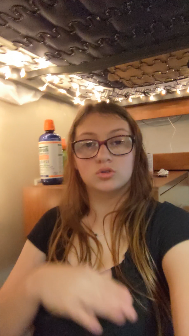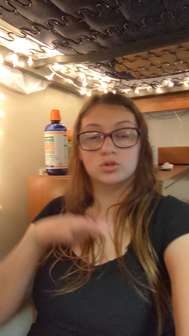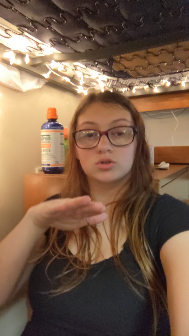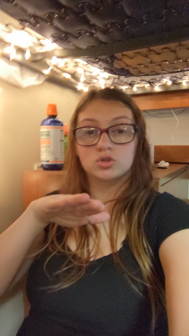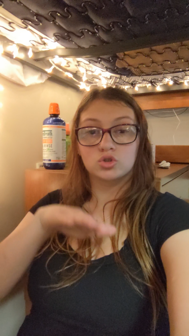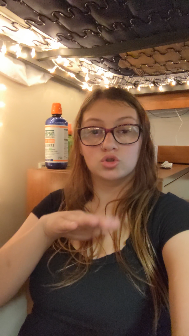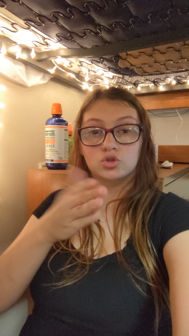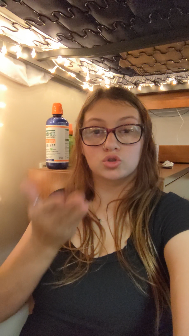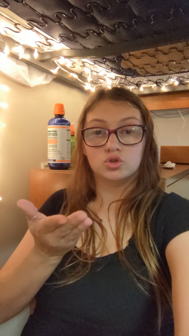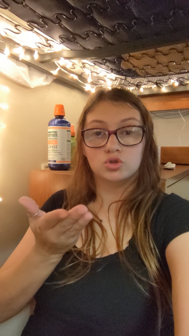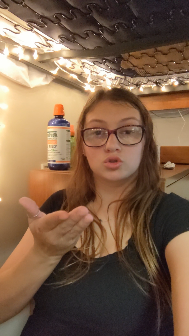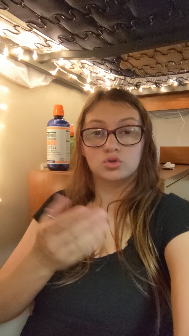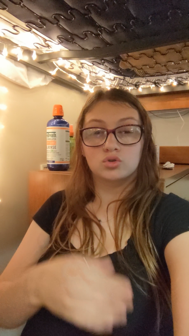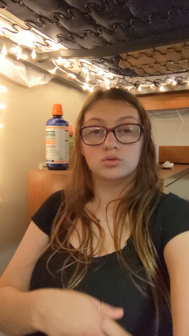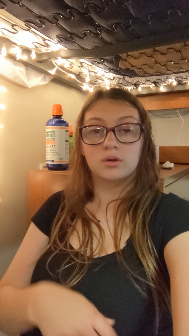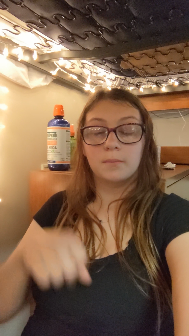cook